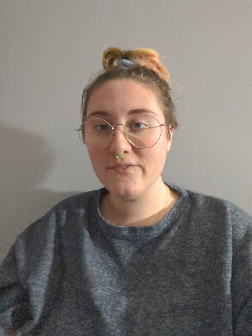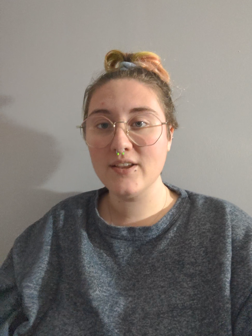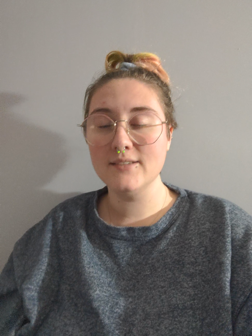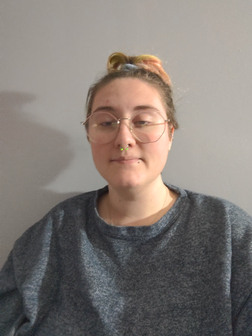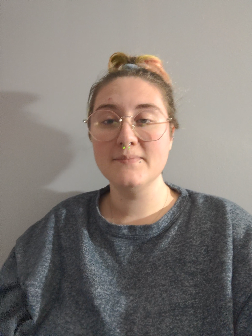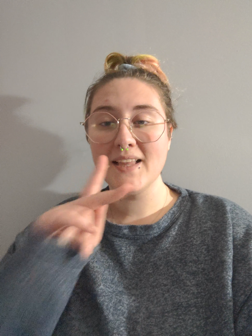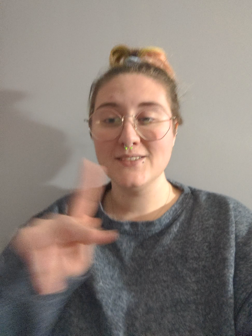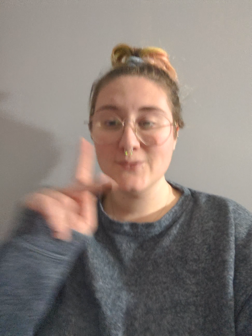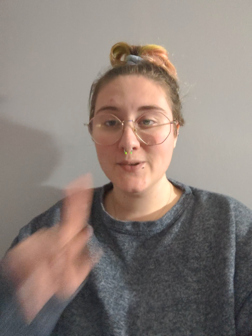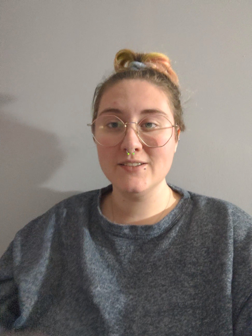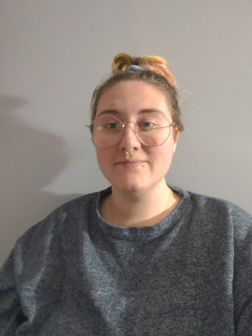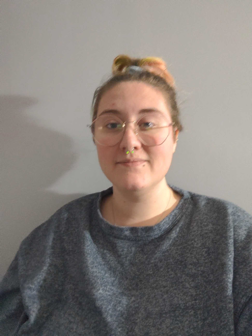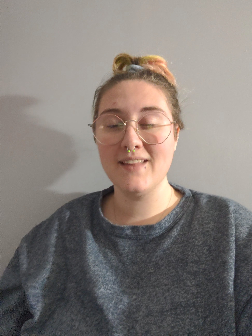pencil